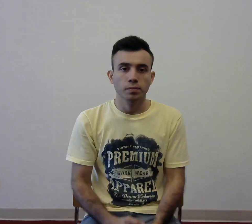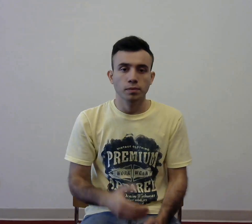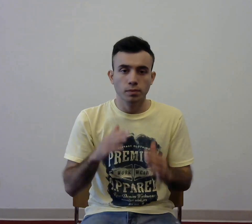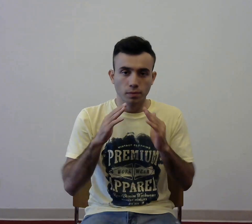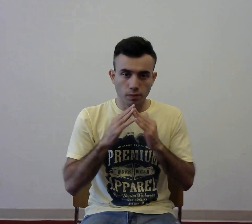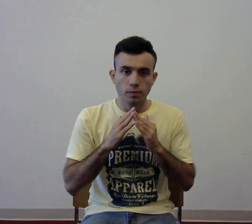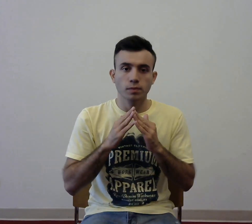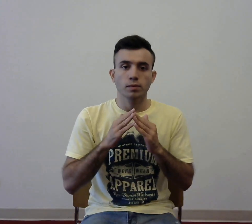ev